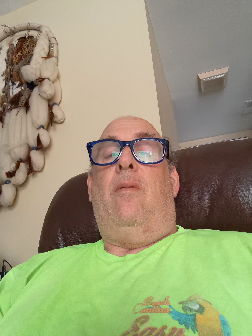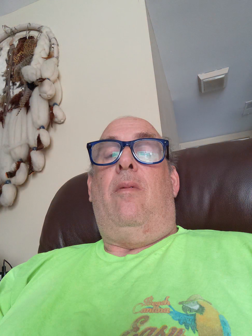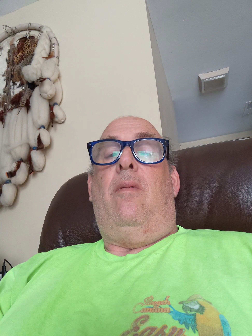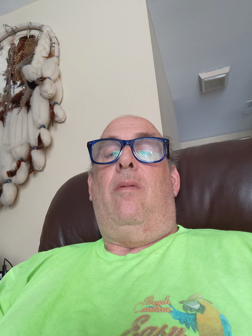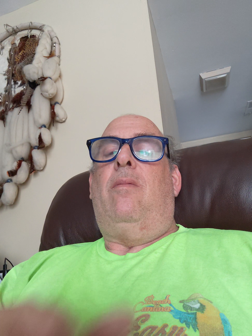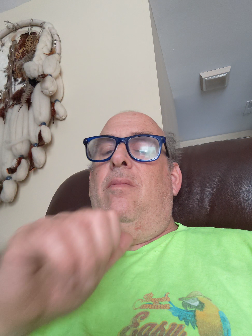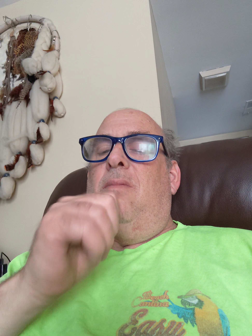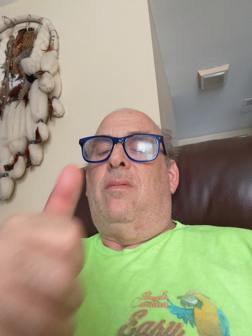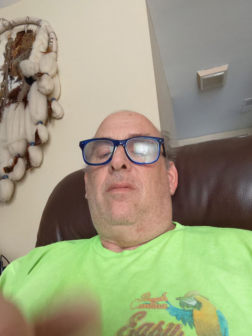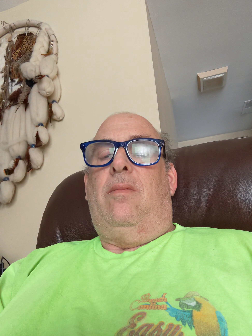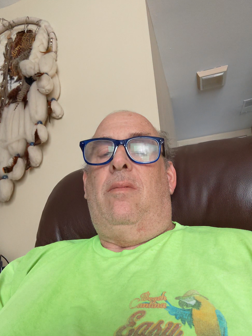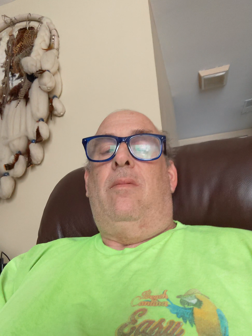not